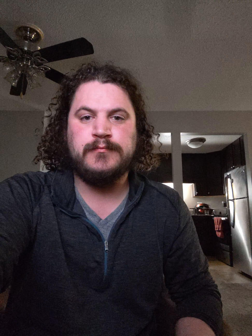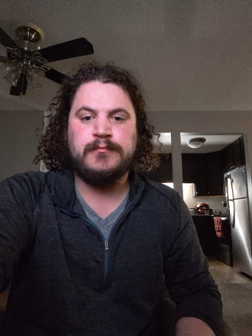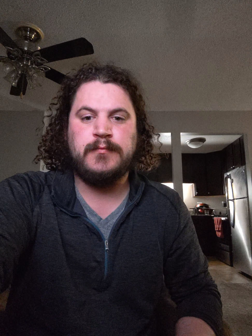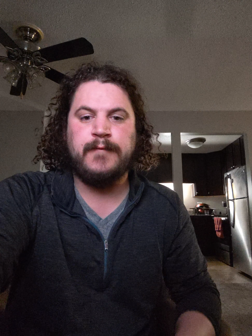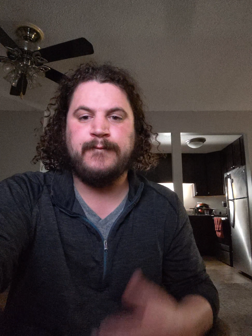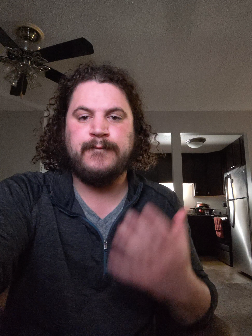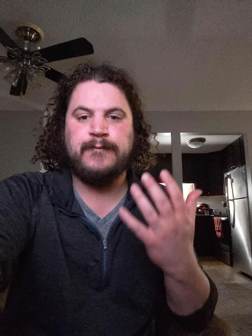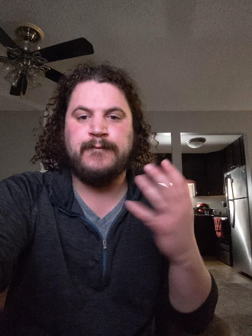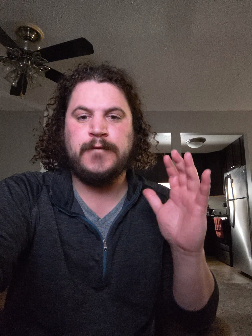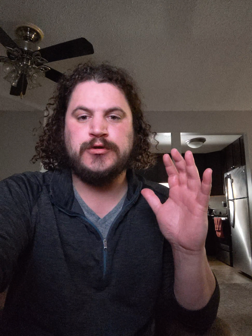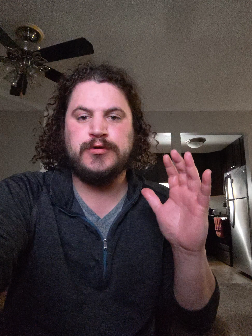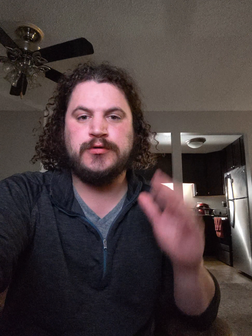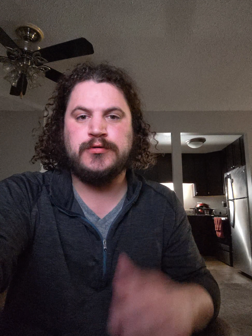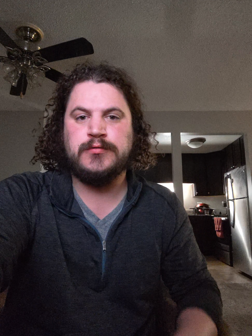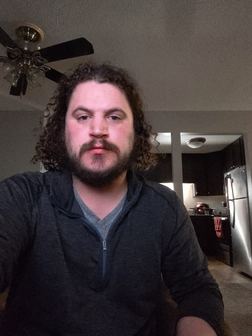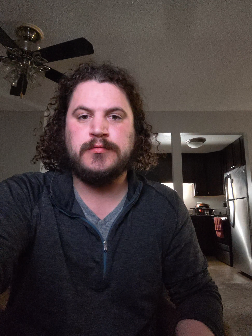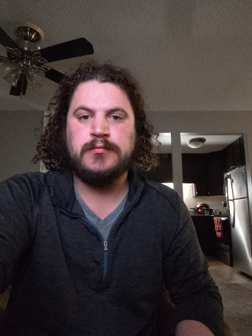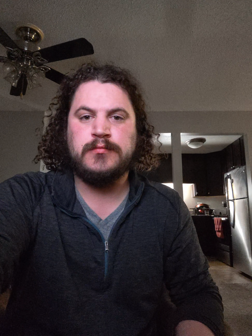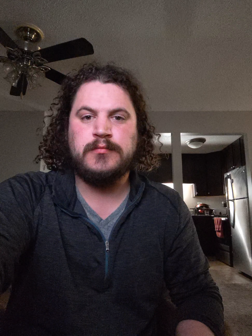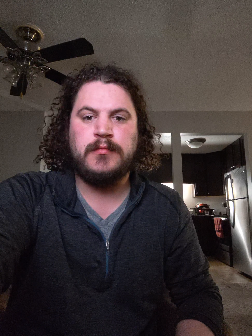finish